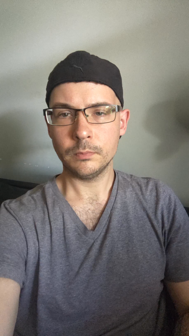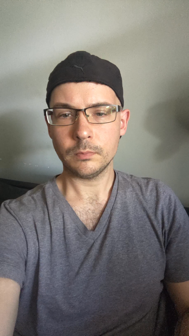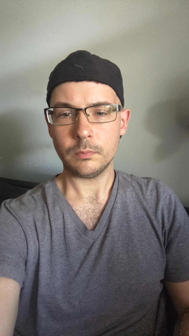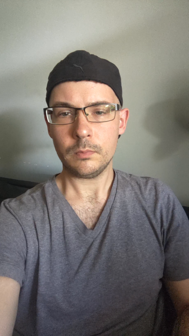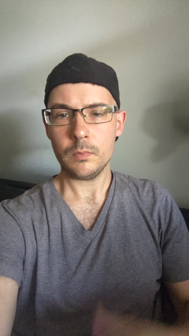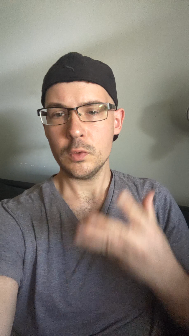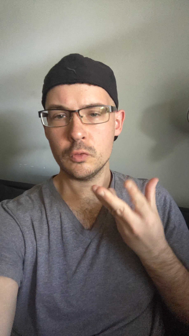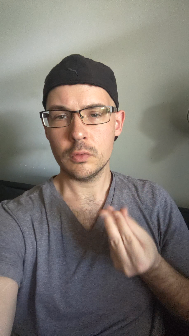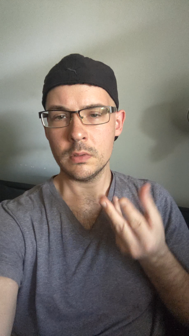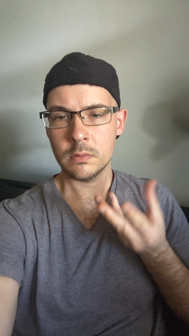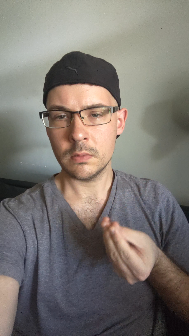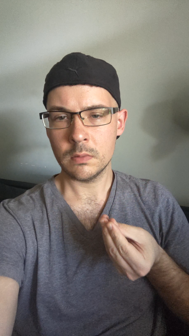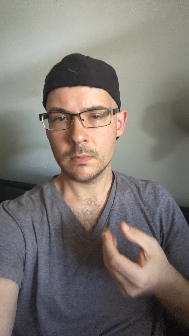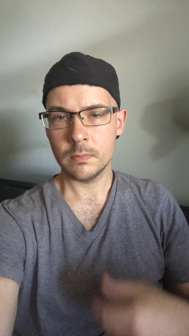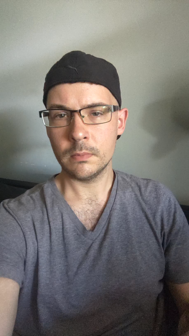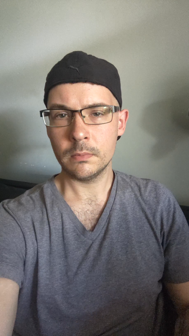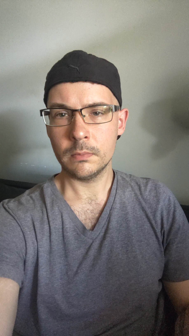gentle